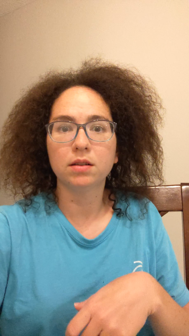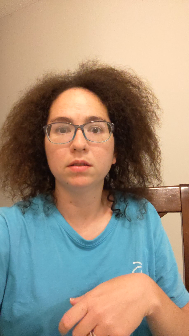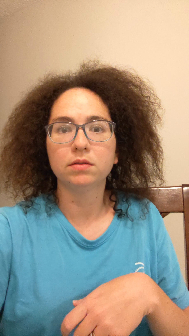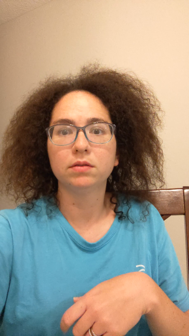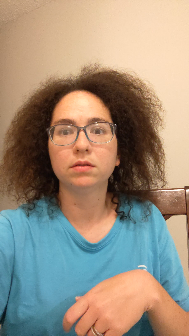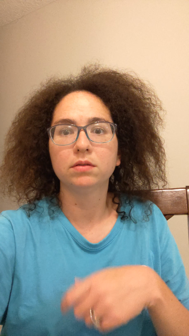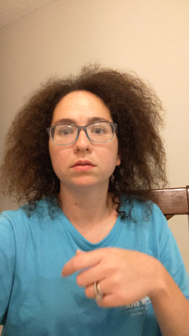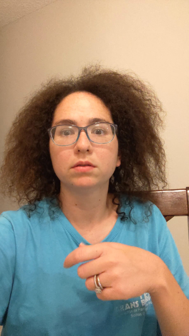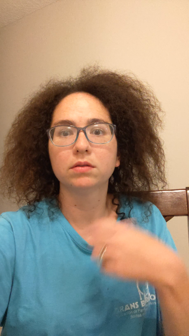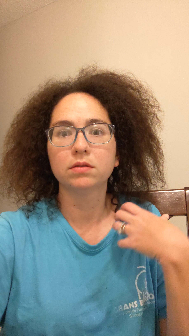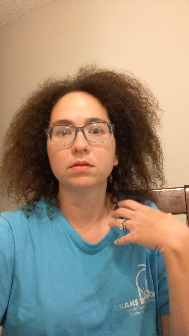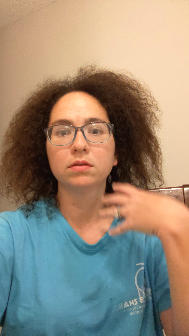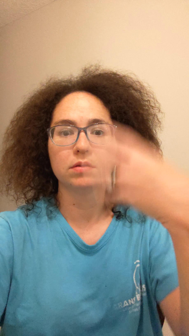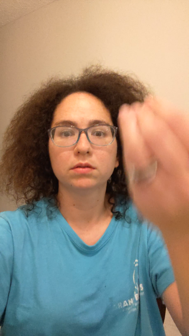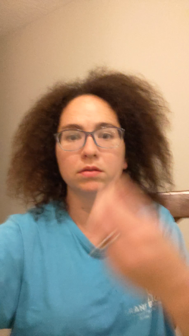got to